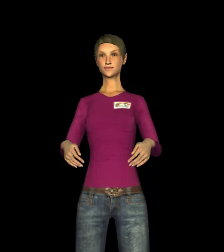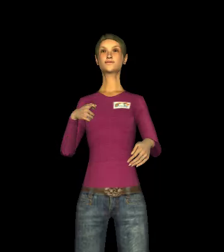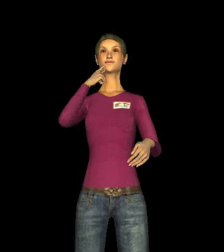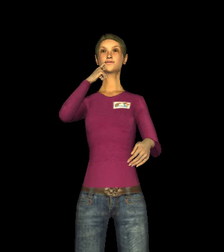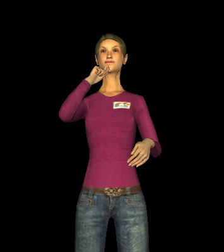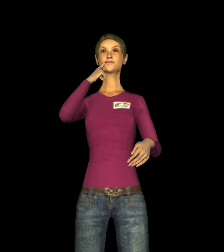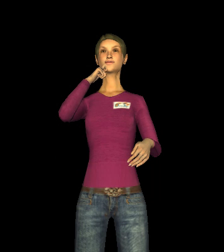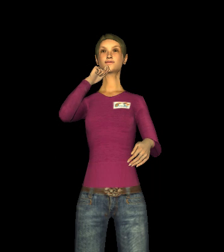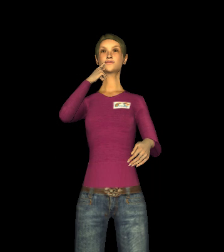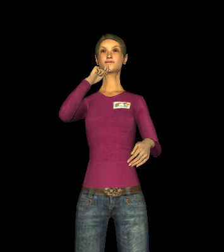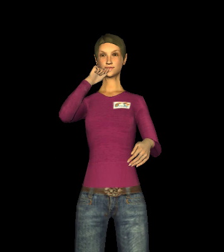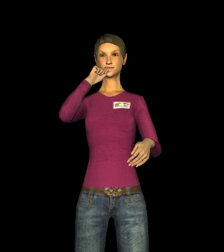طبيب أسنان